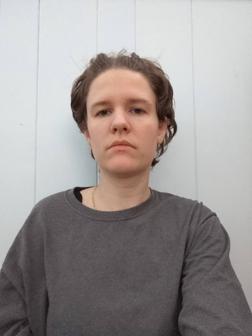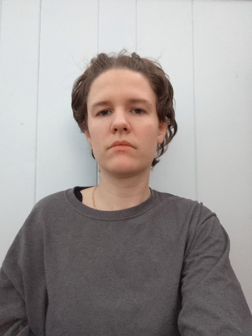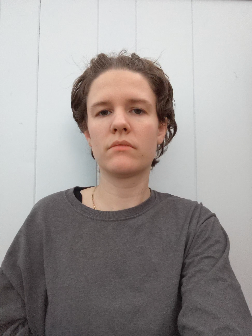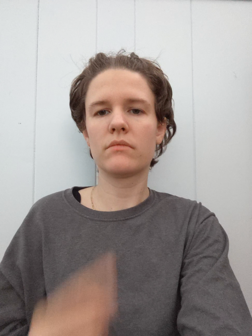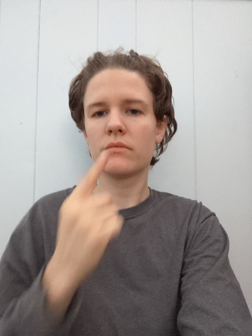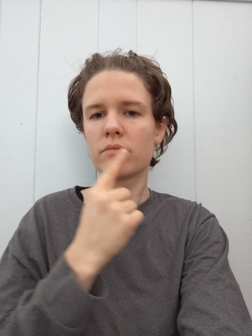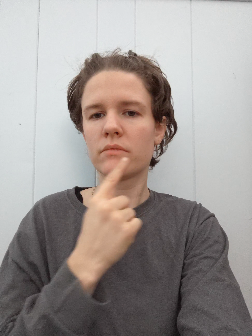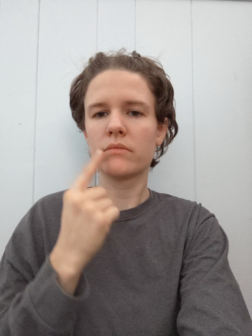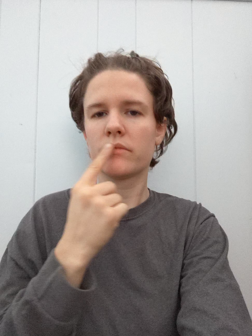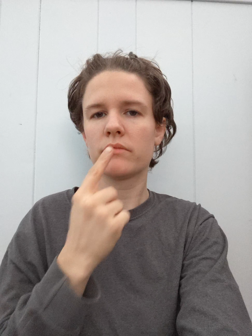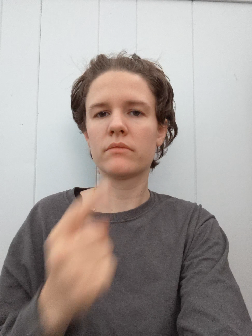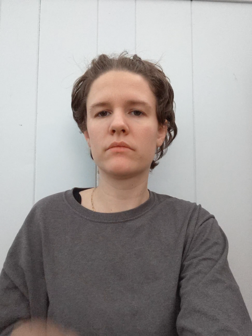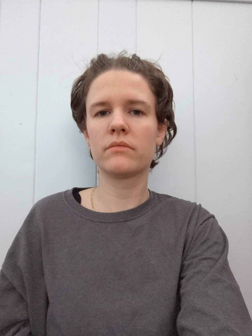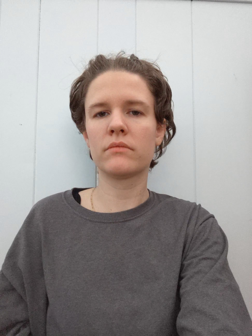lips